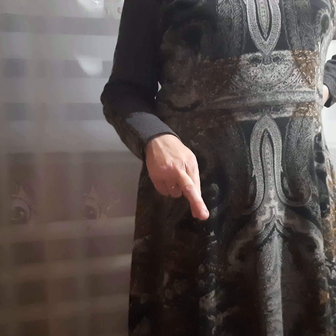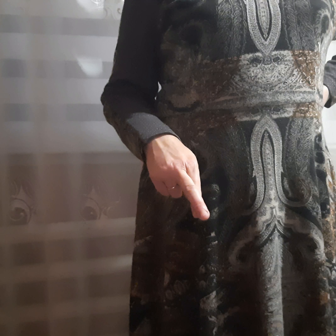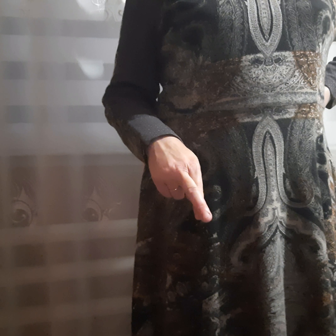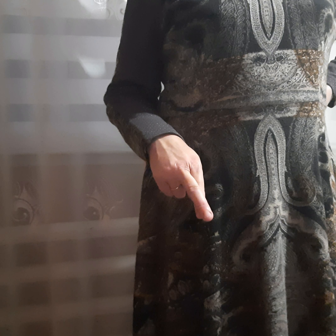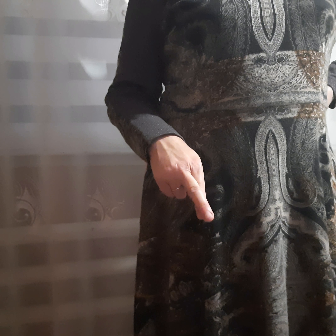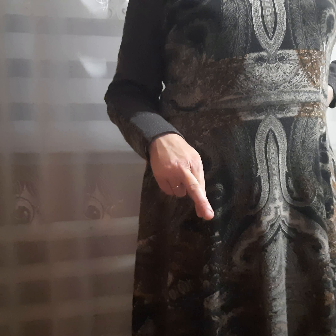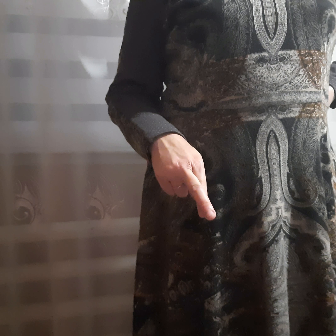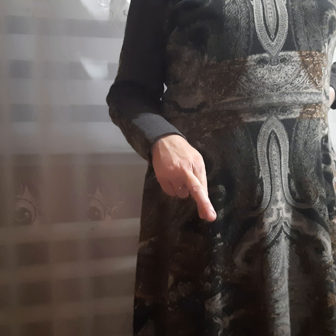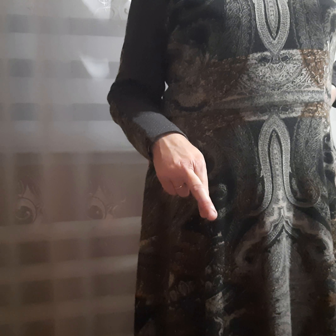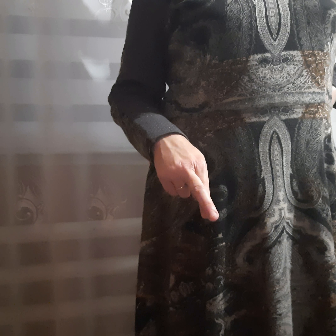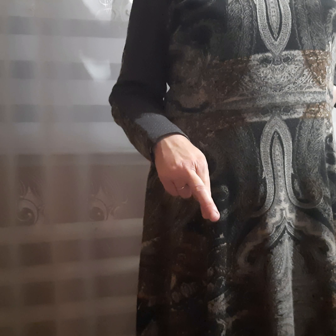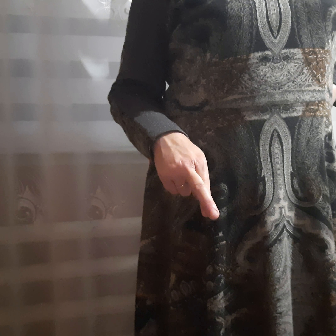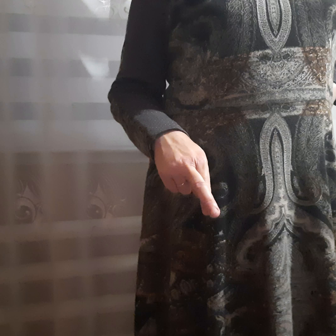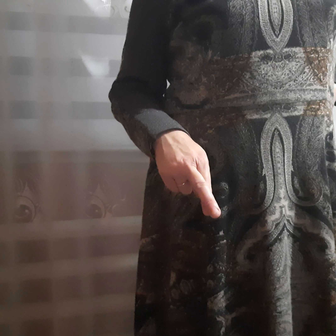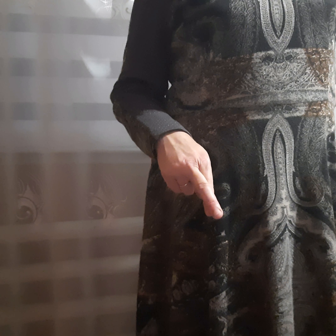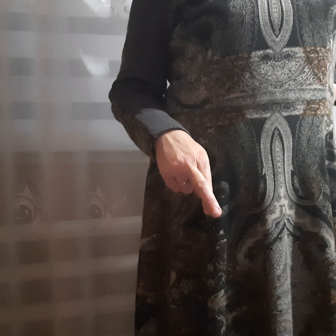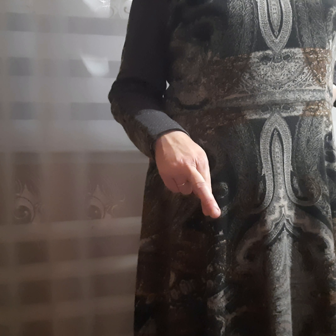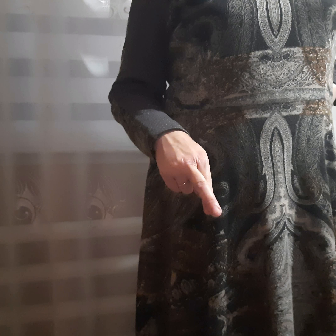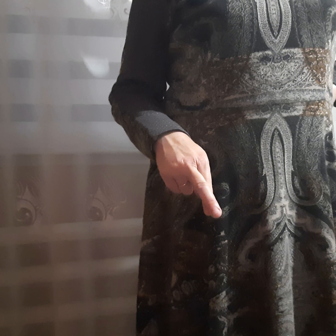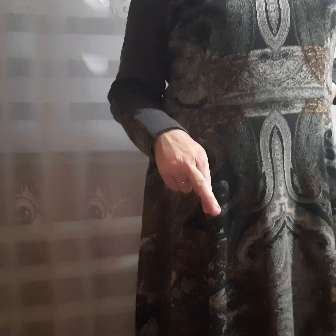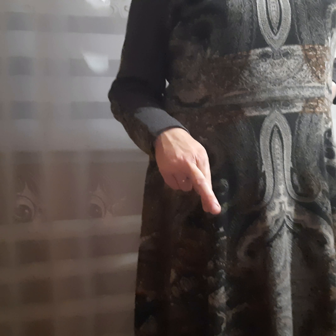Я